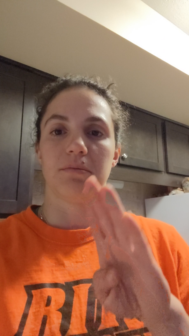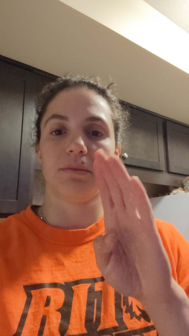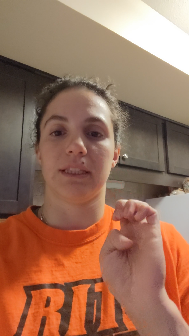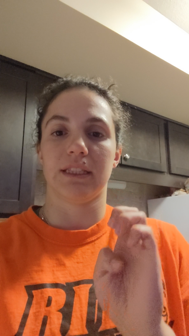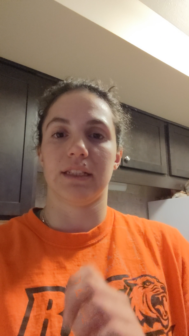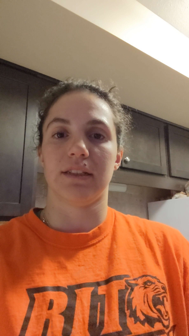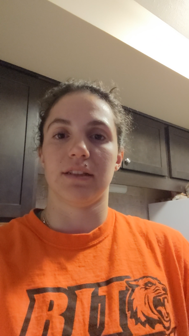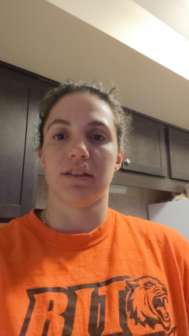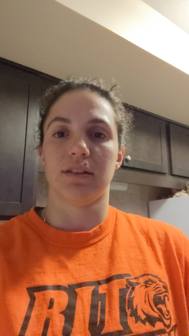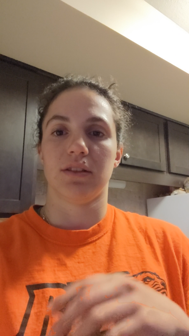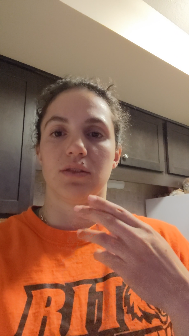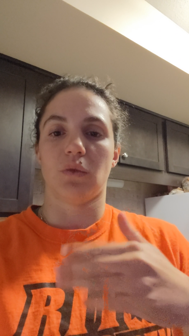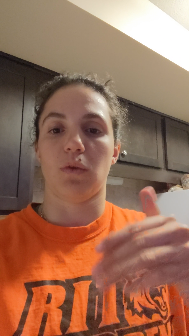shorts